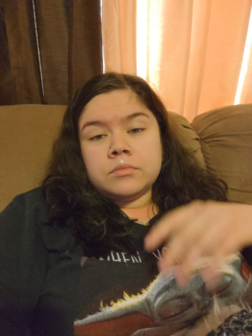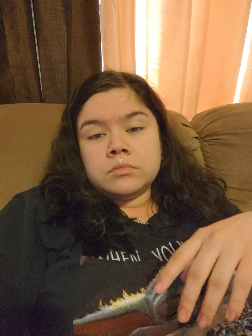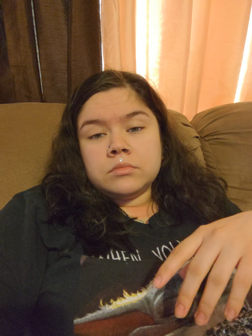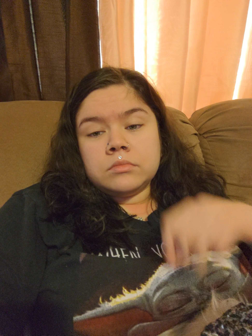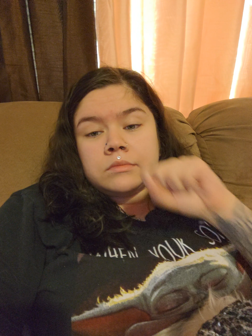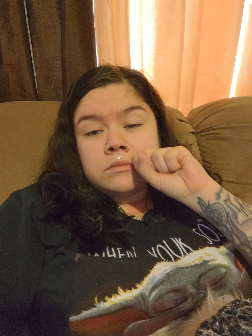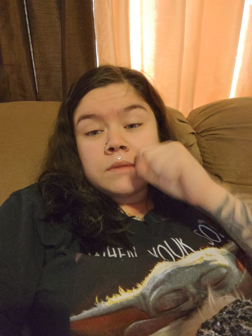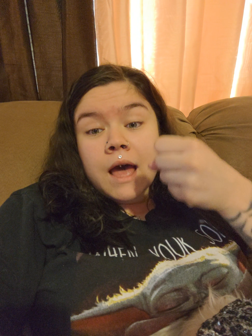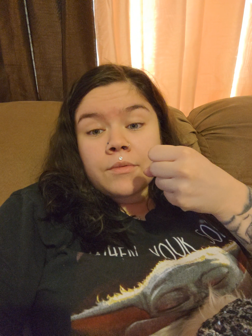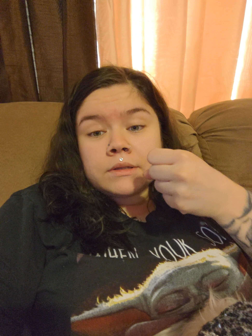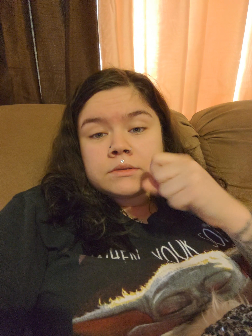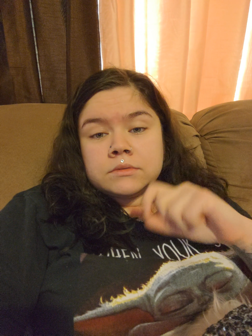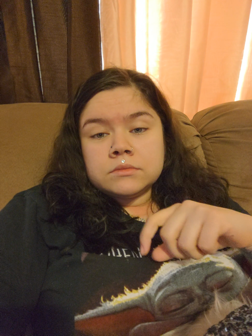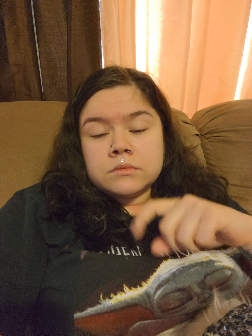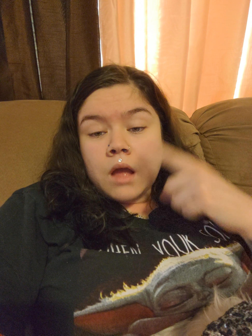carrot